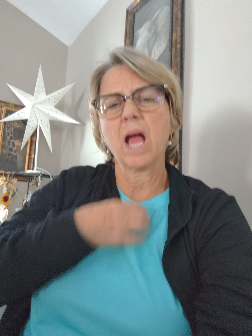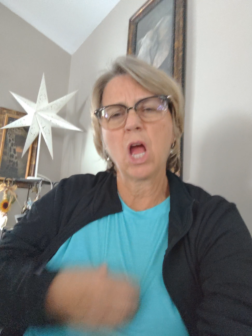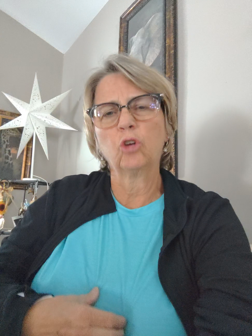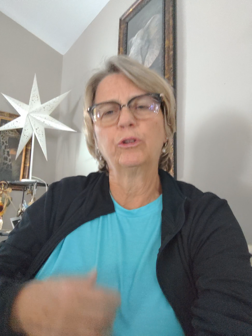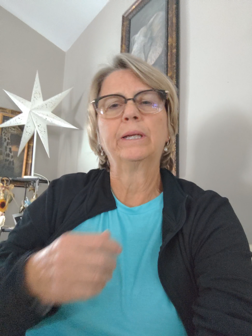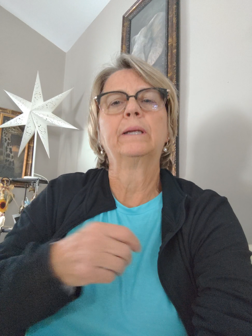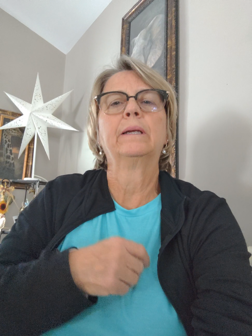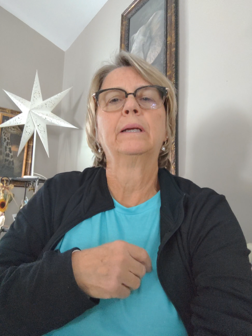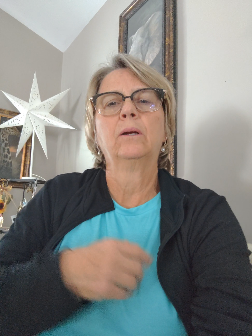hungry